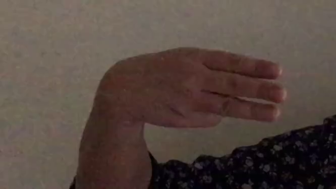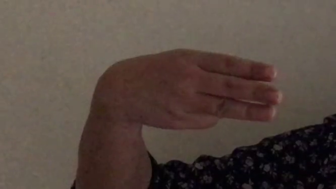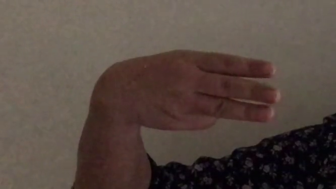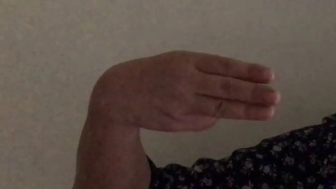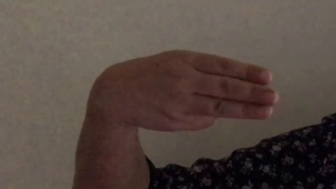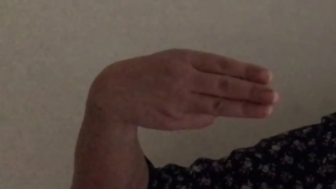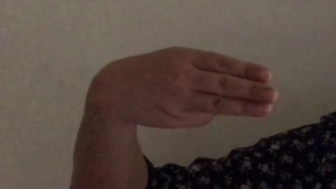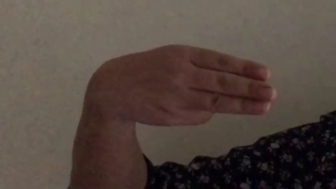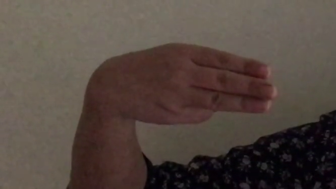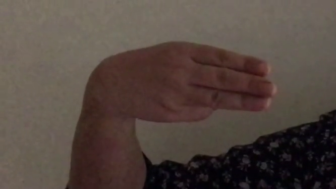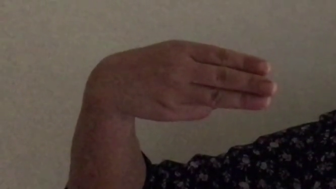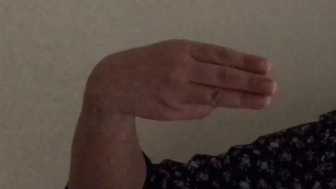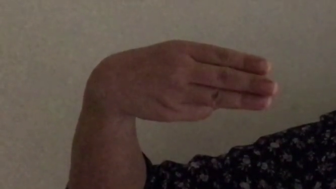घ